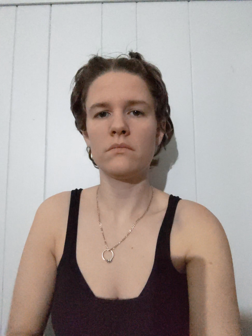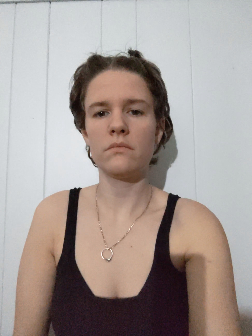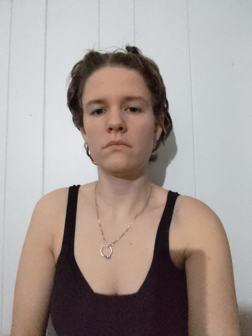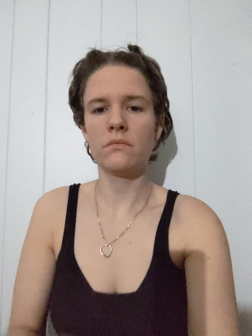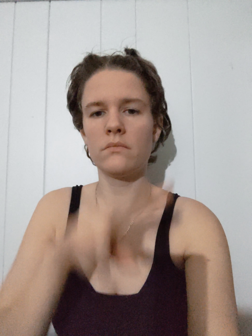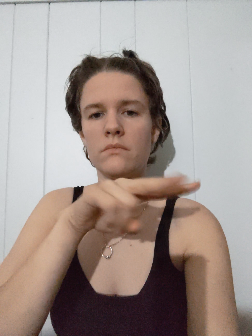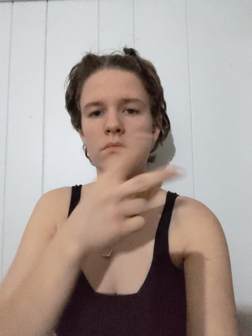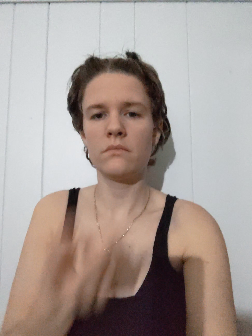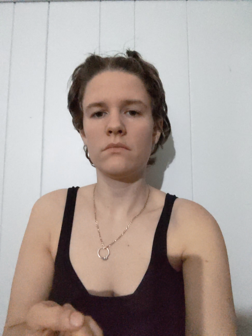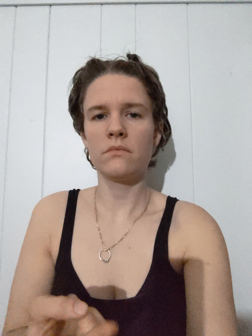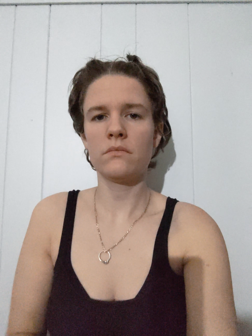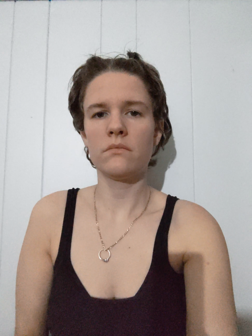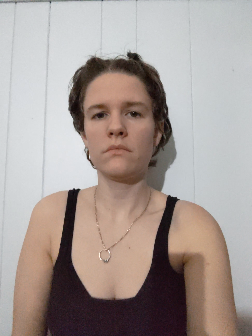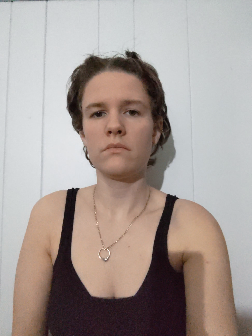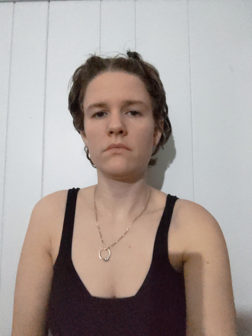fall